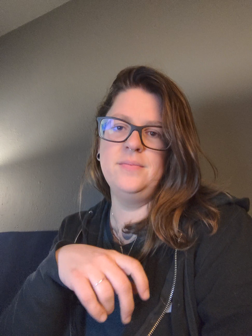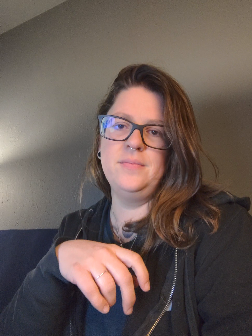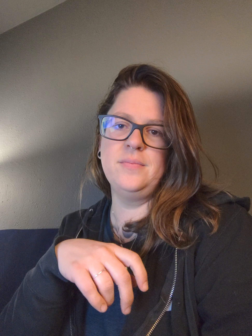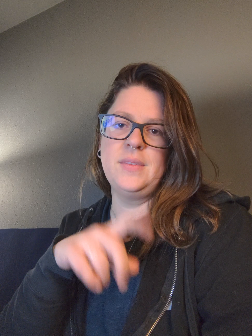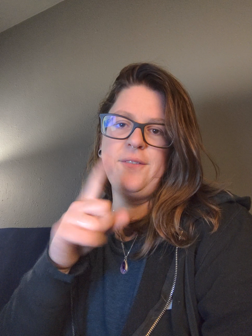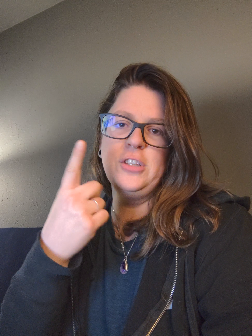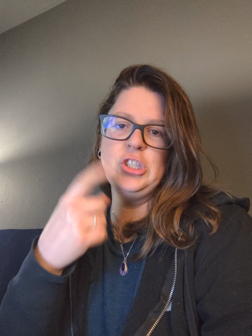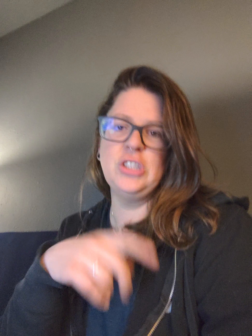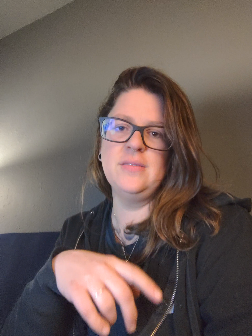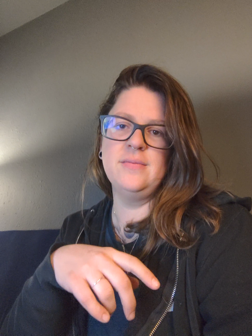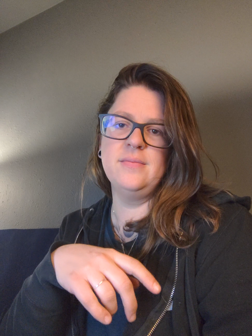first